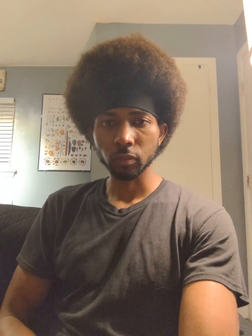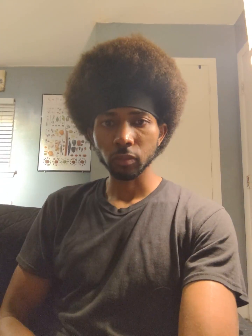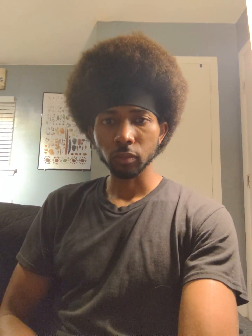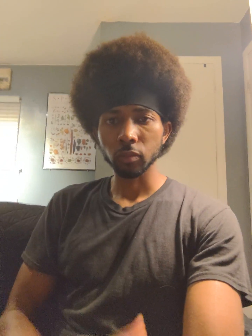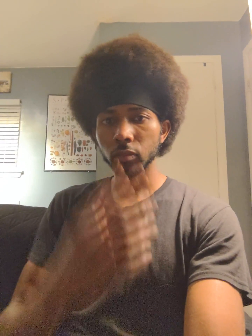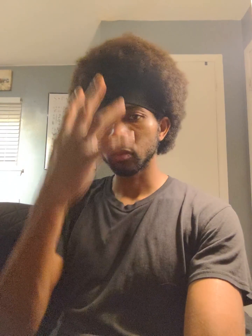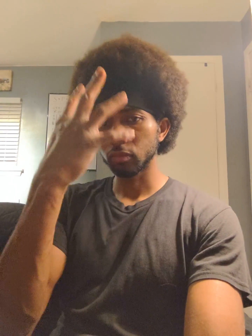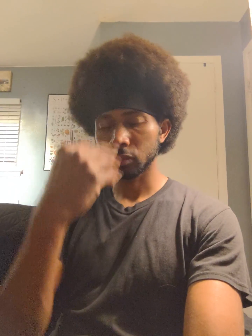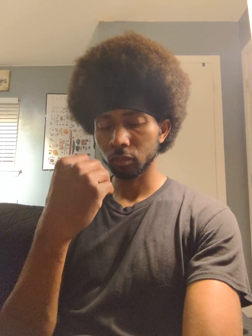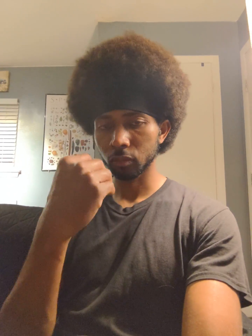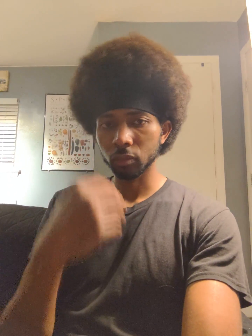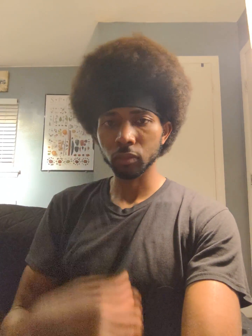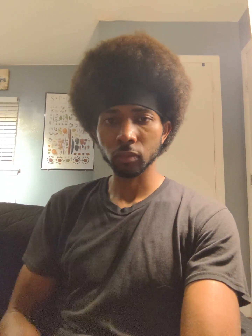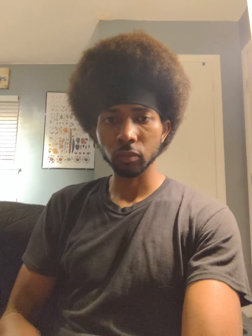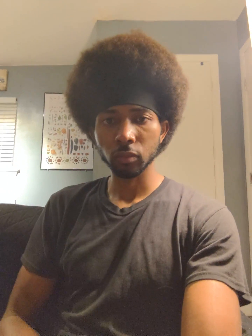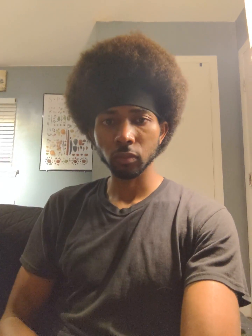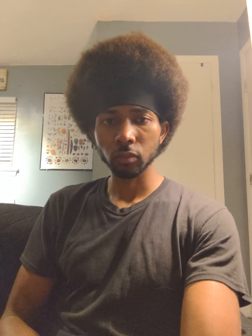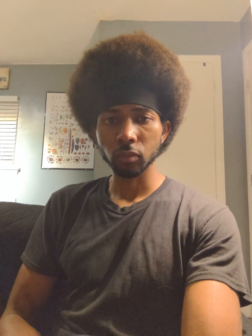asleep